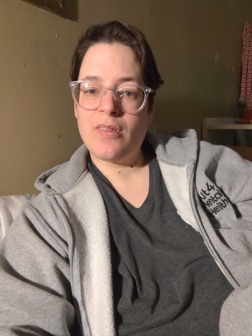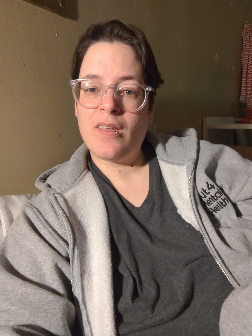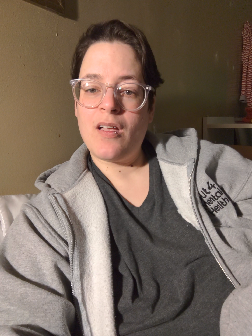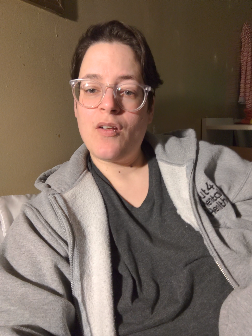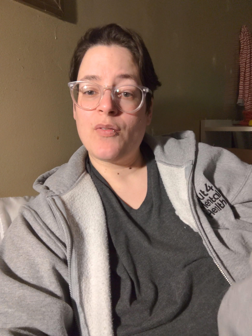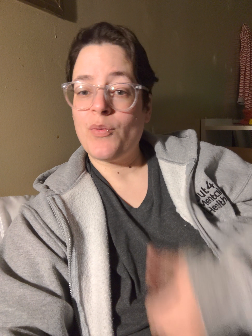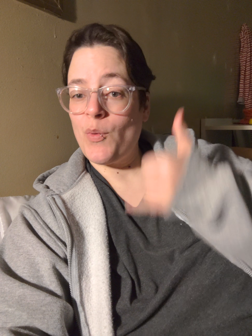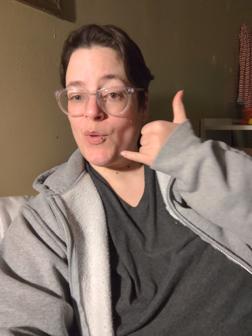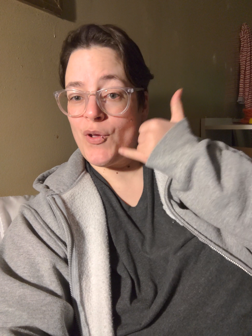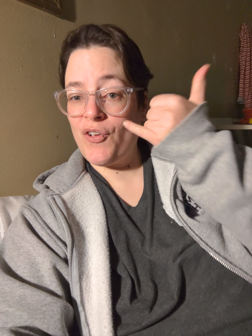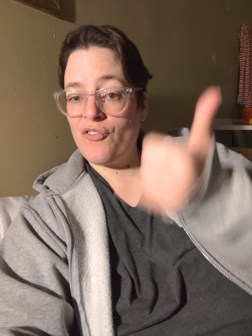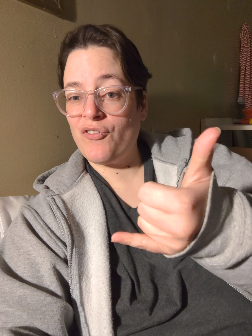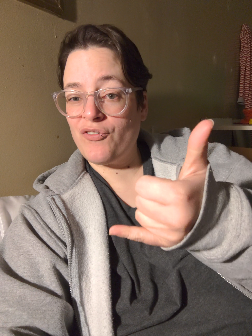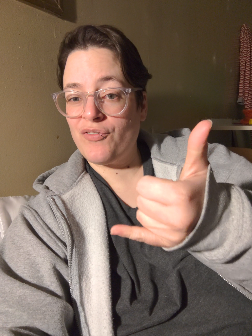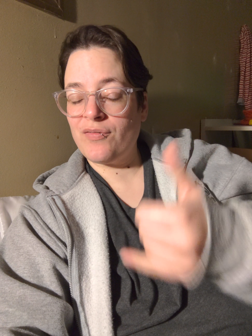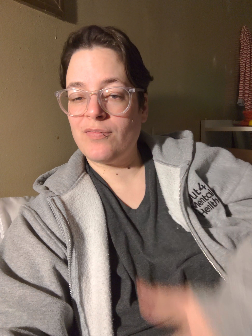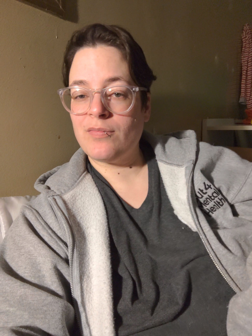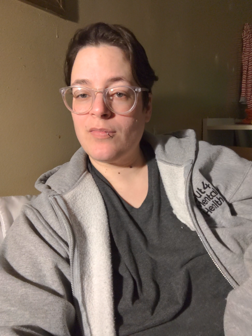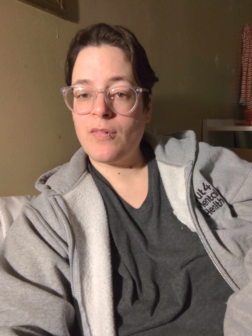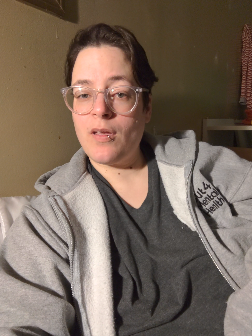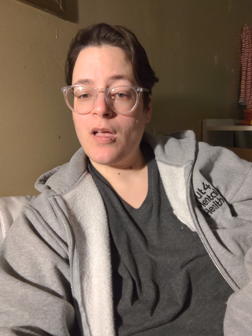call on the phone